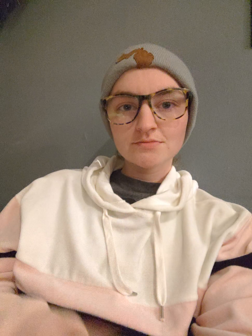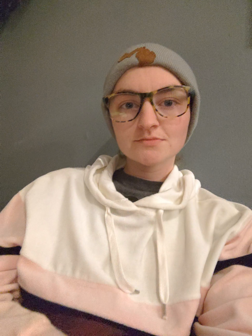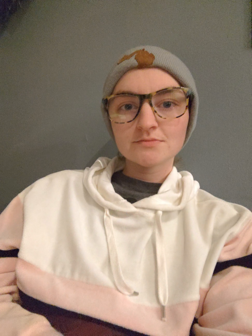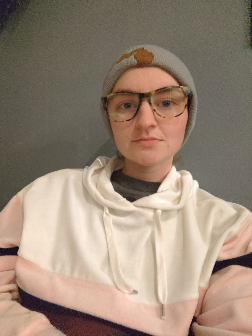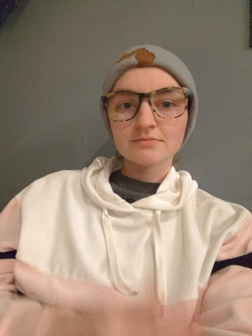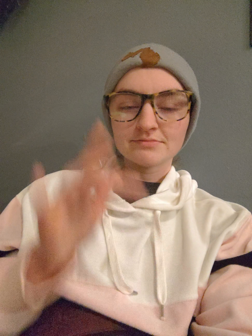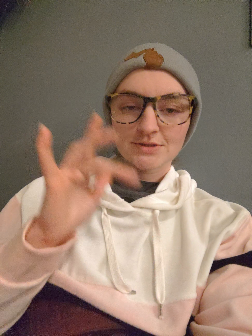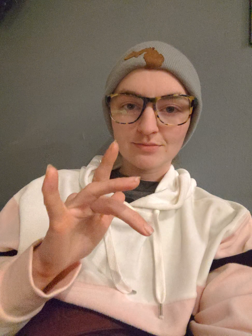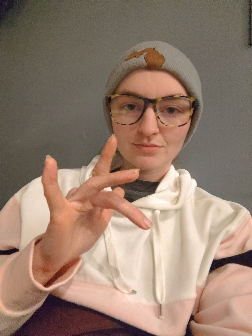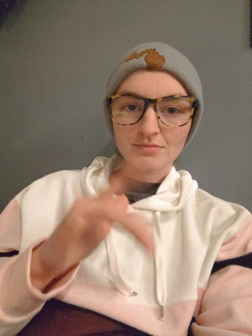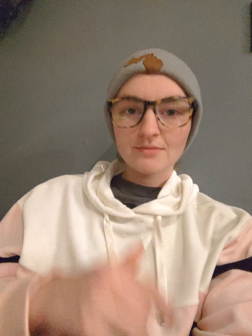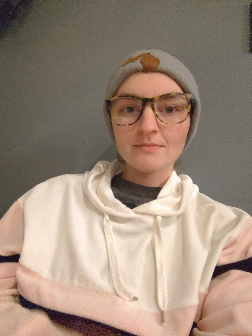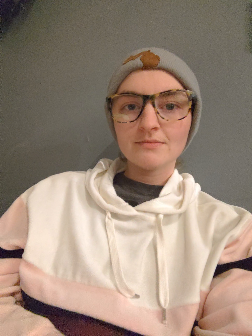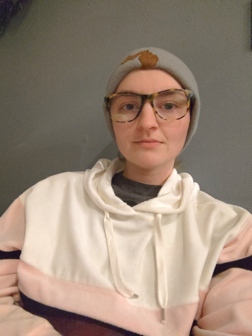touch